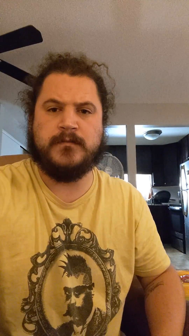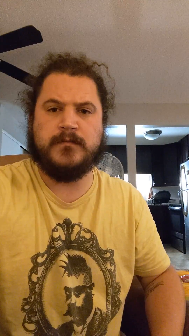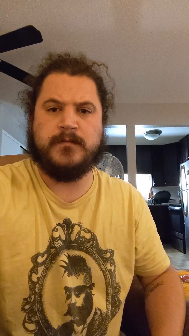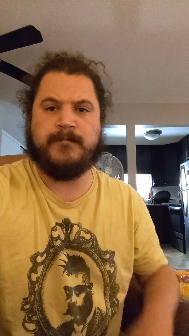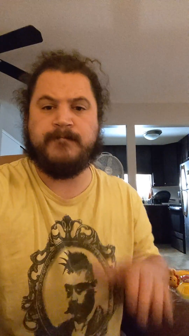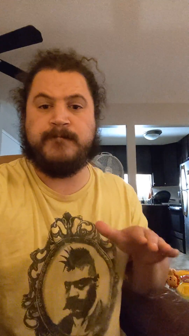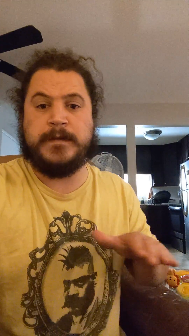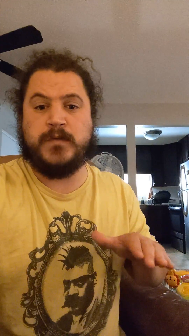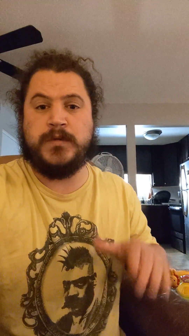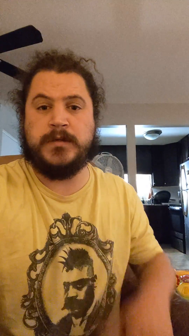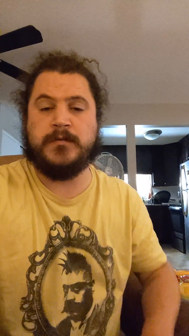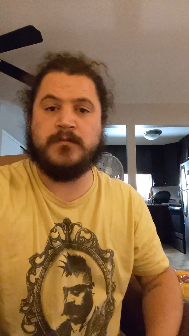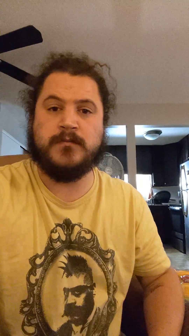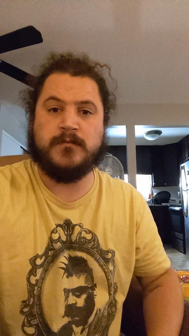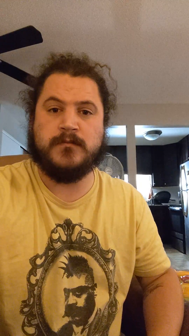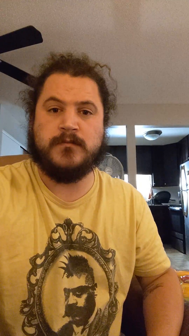penguin